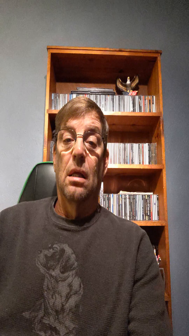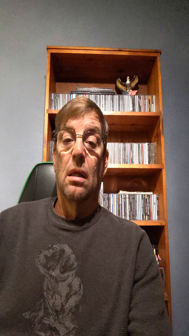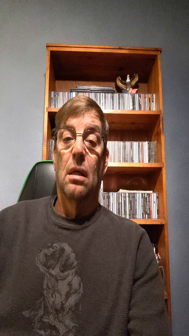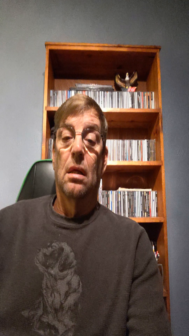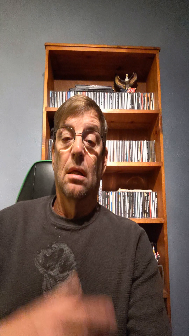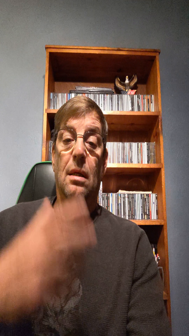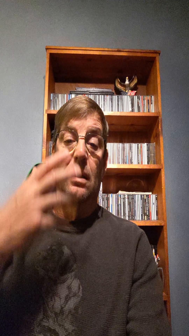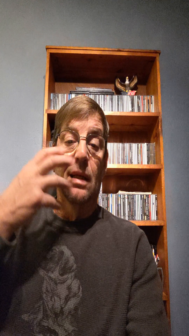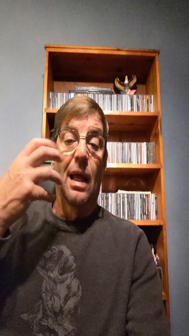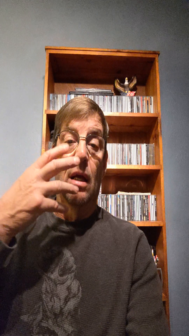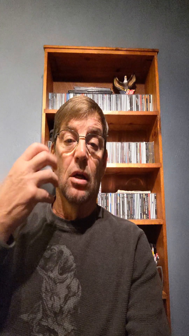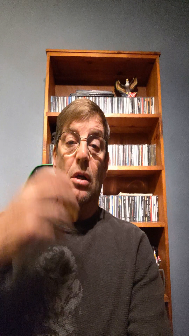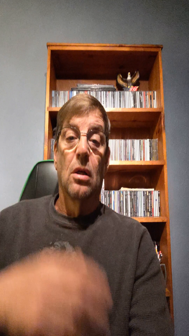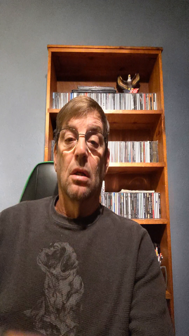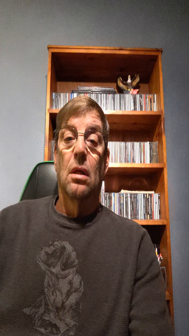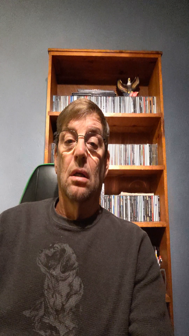tiger